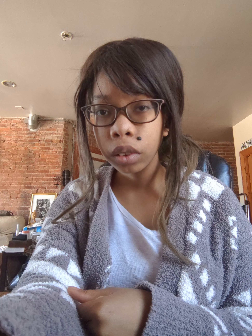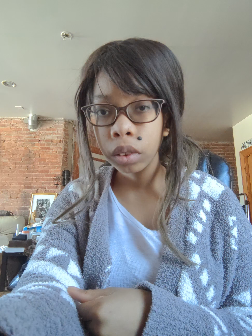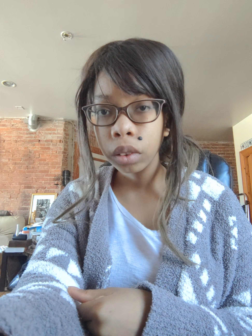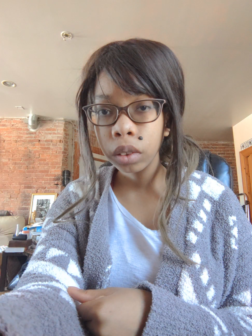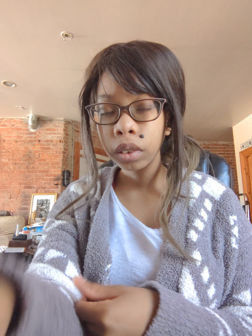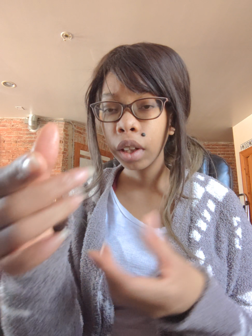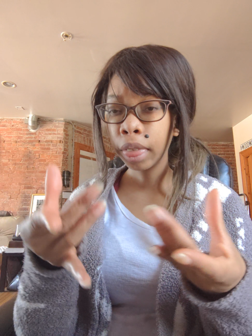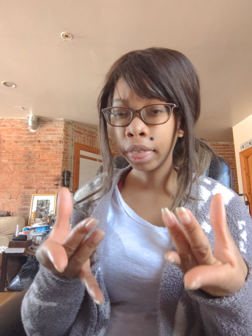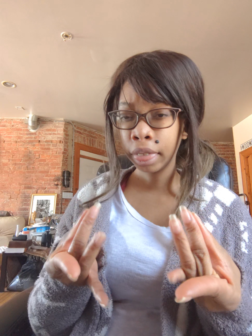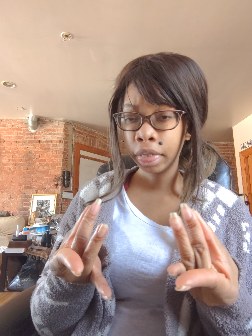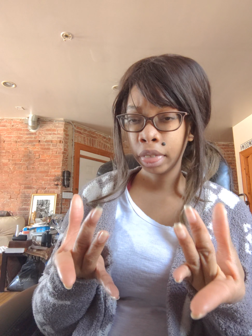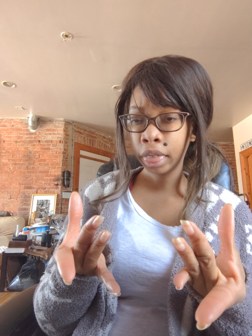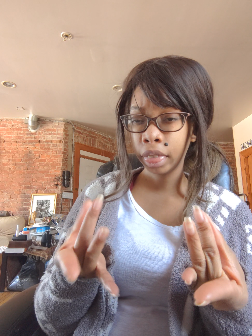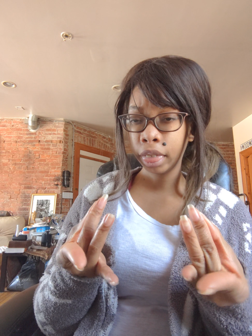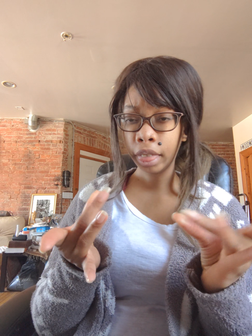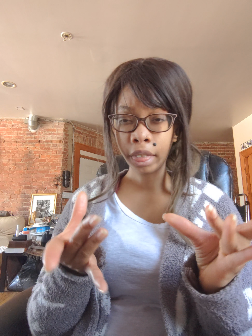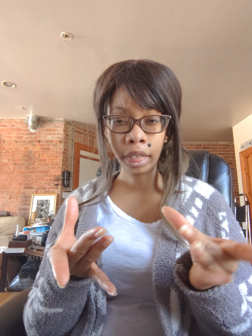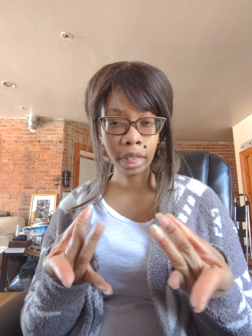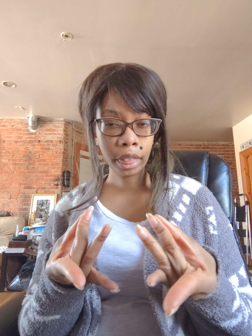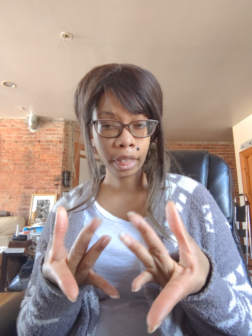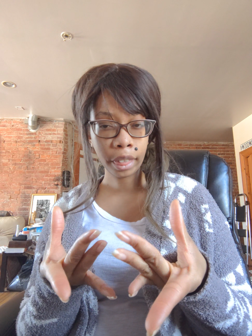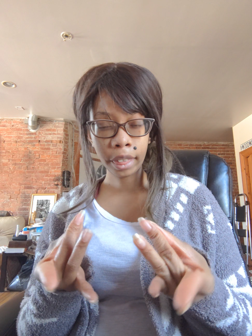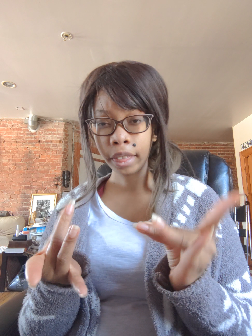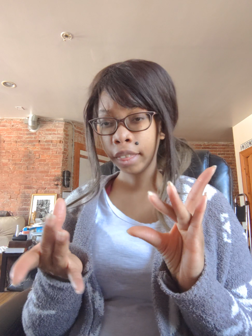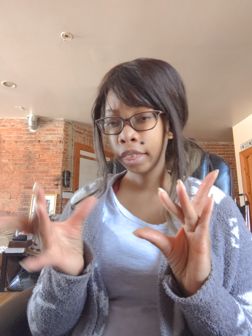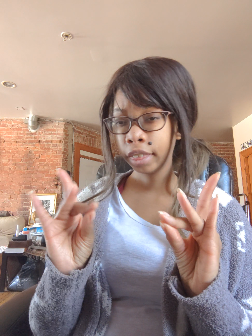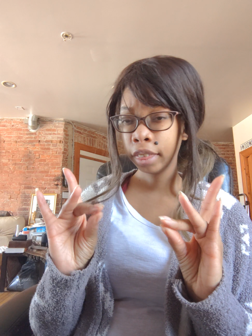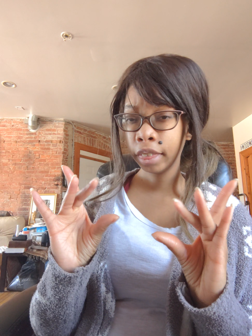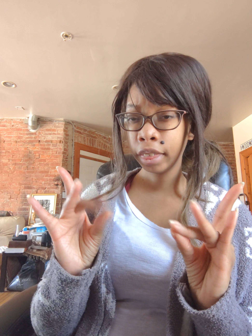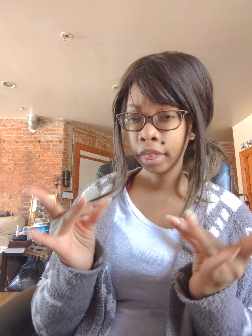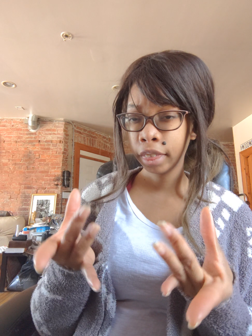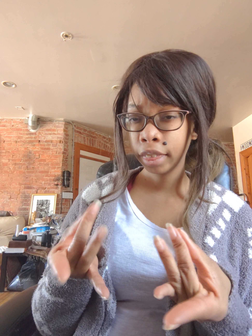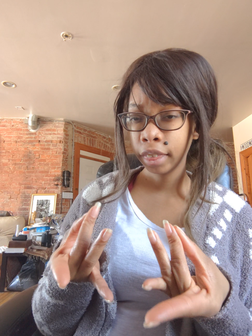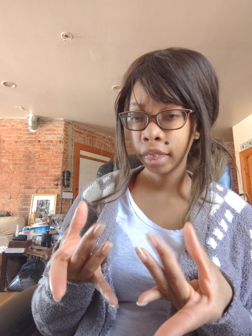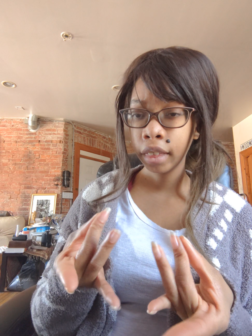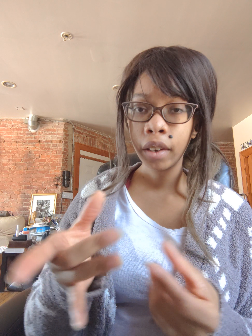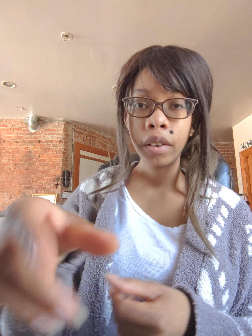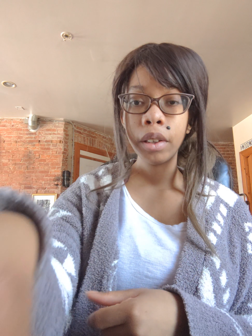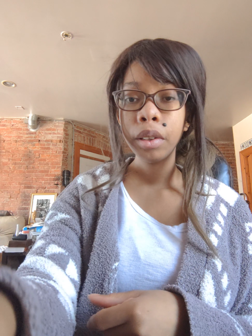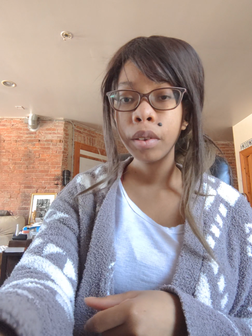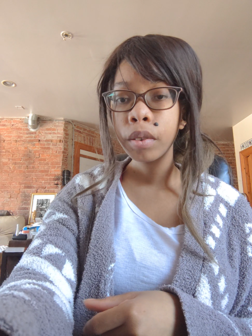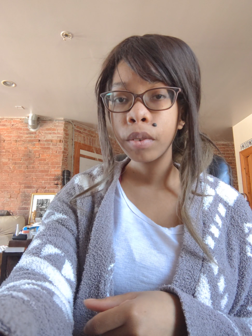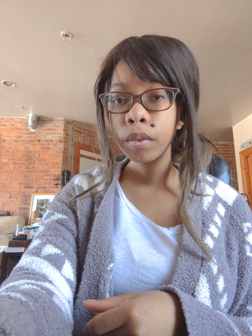sticky